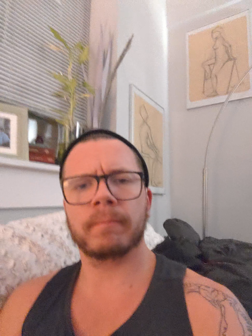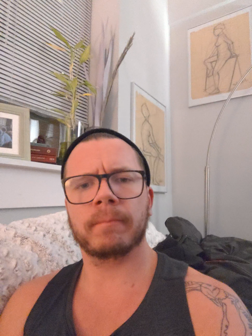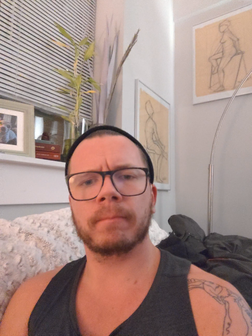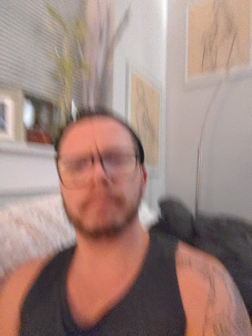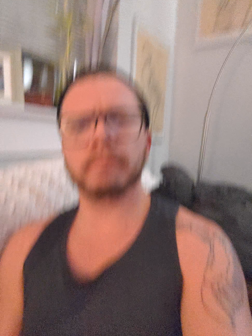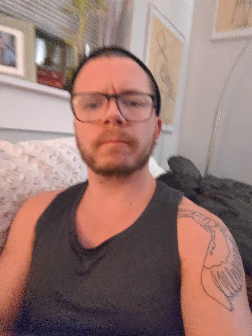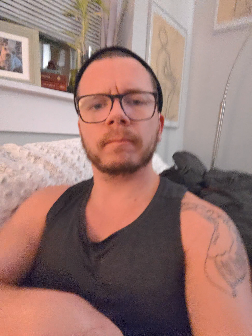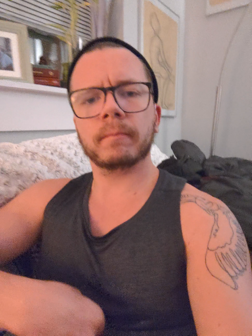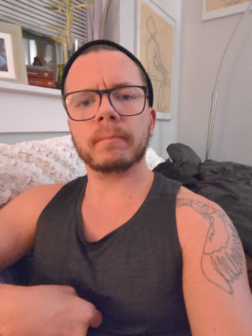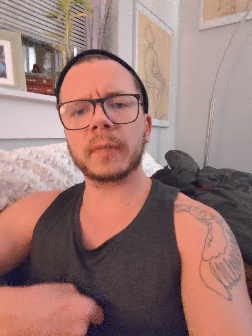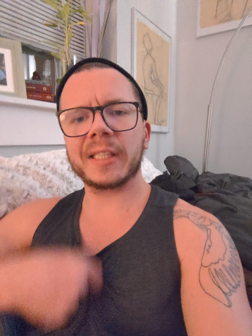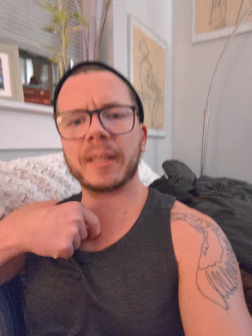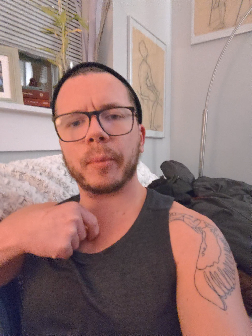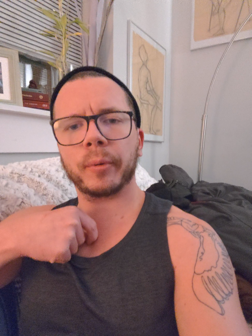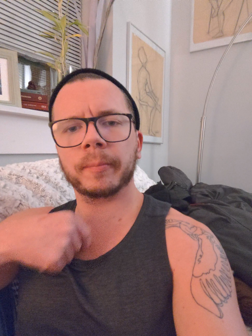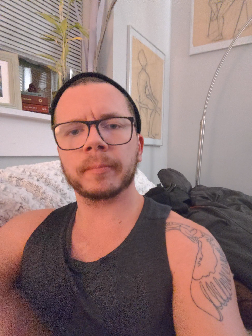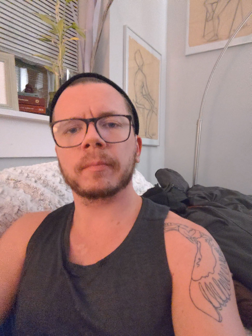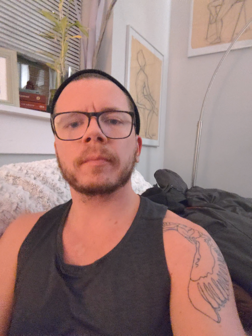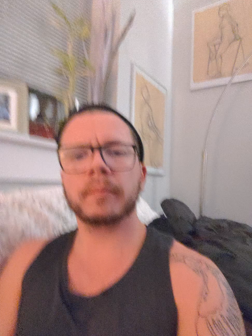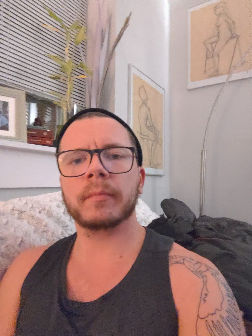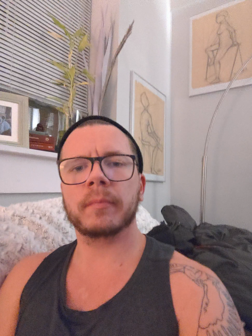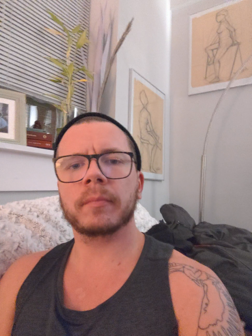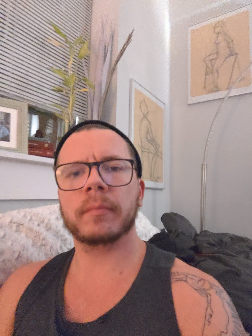zipper